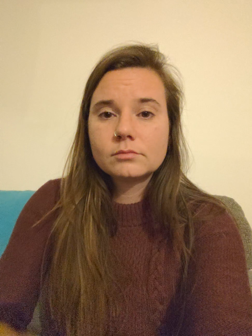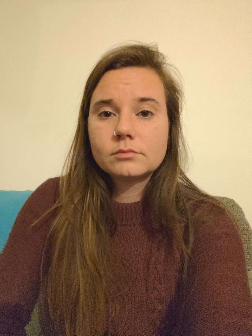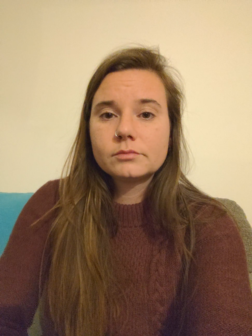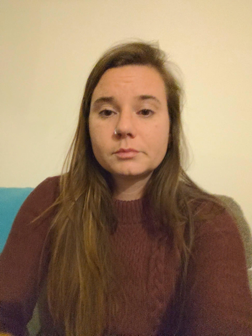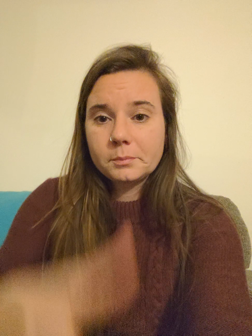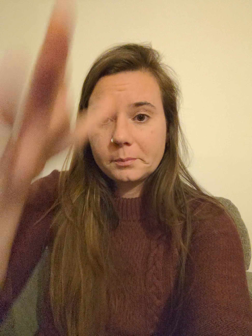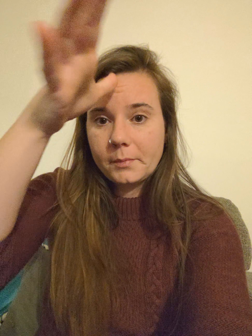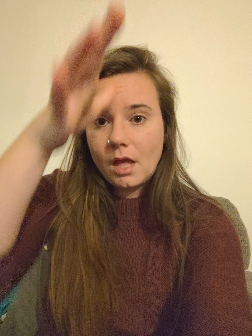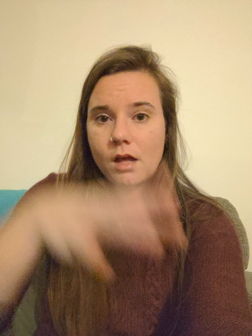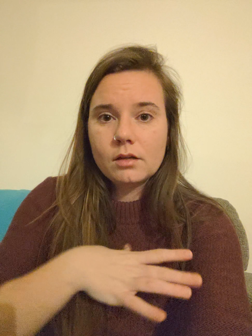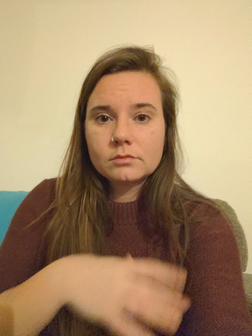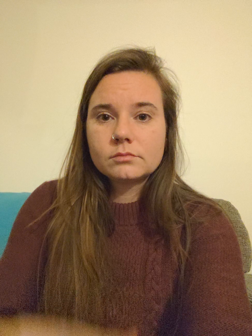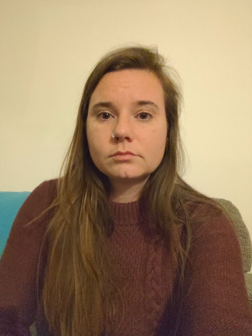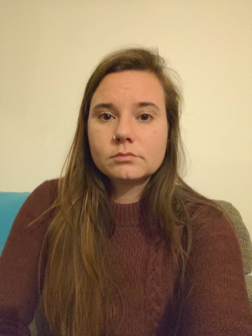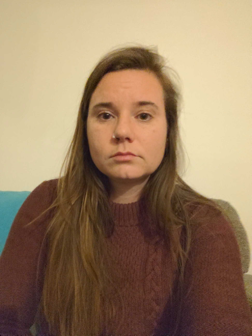man